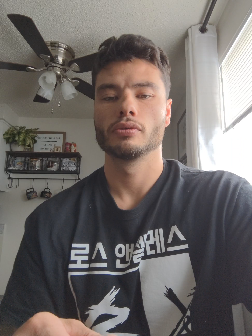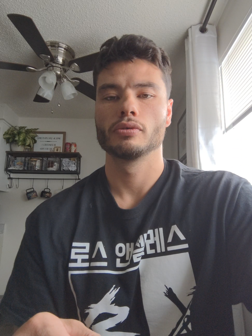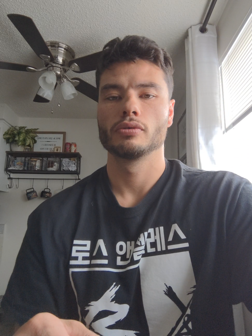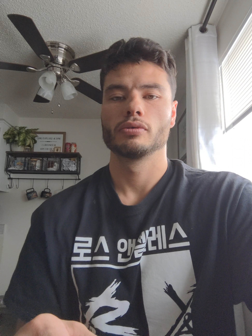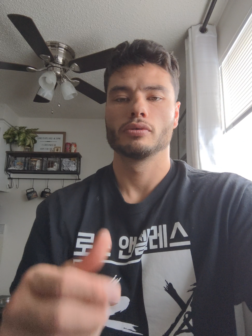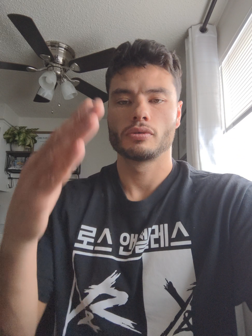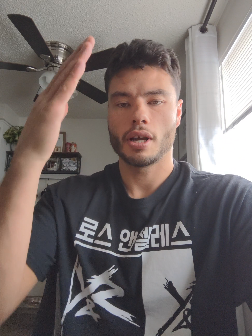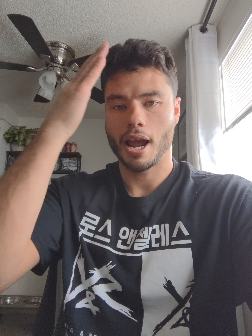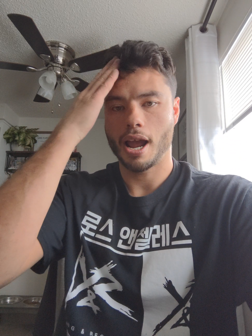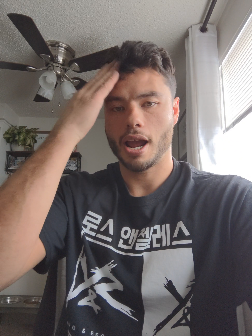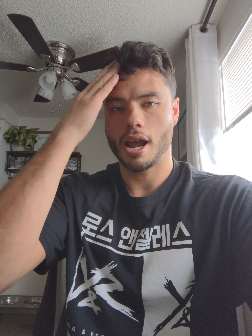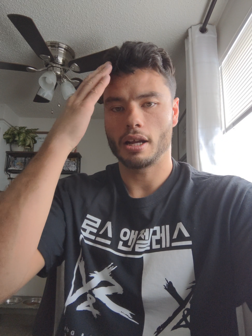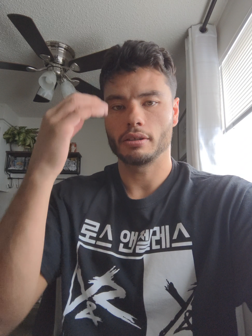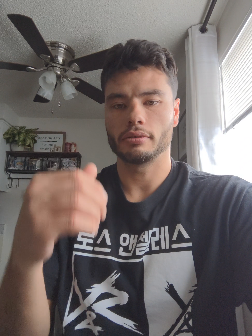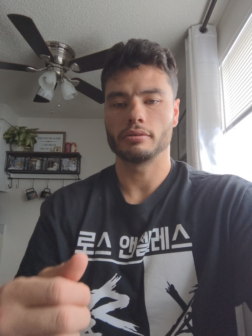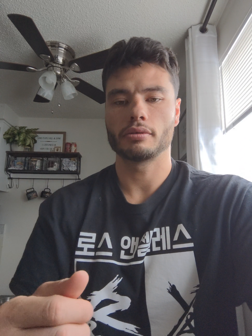hat